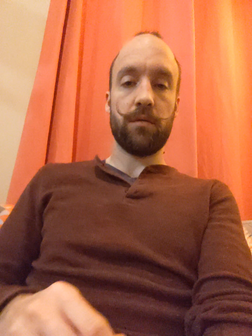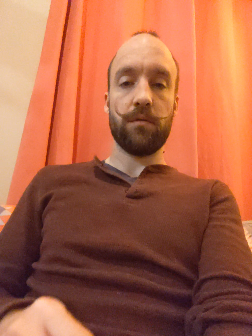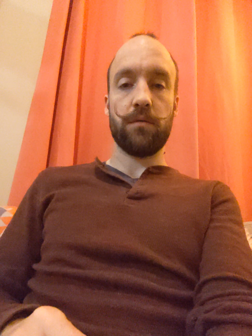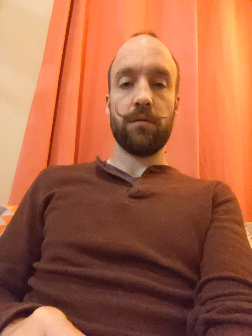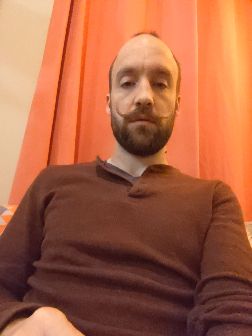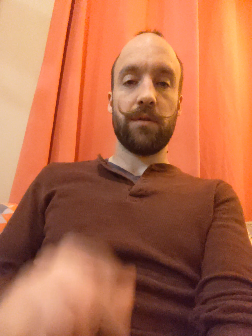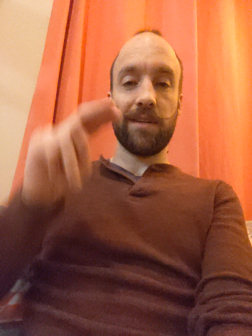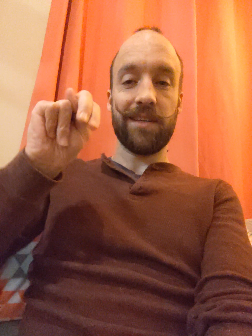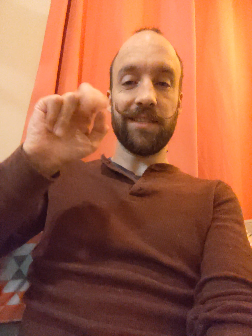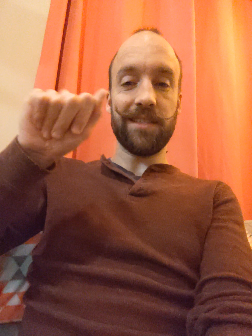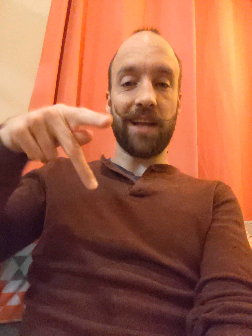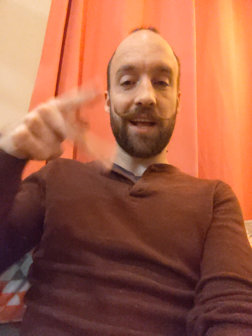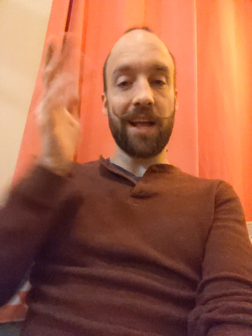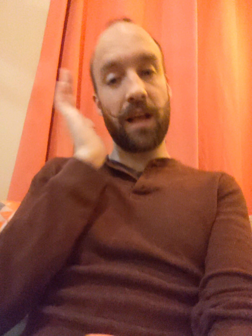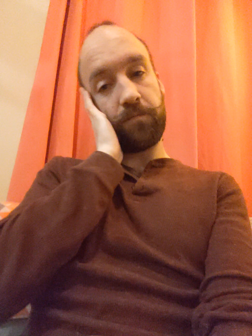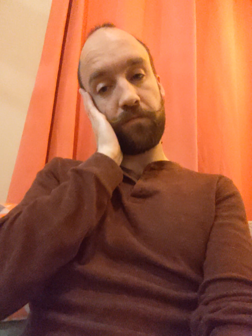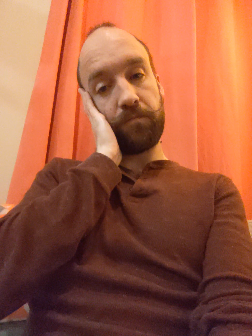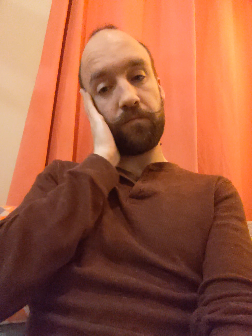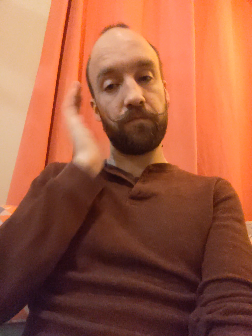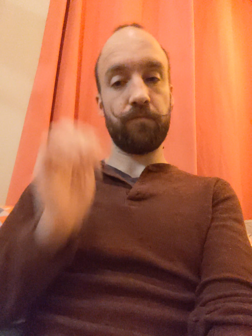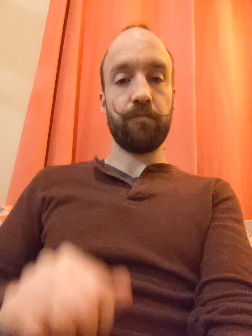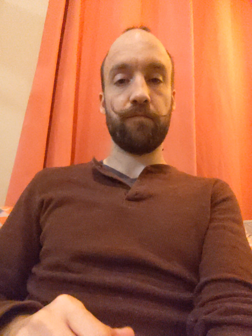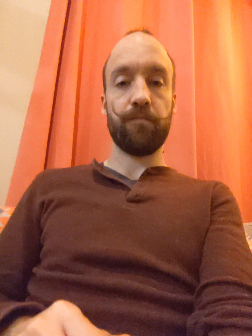nap